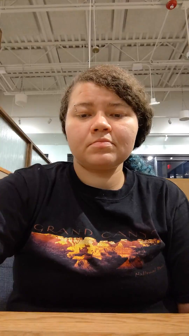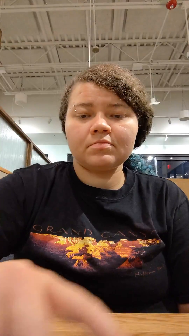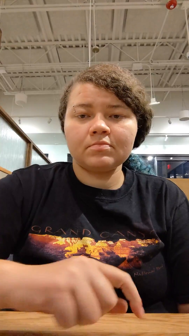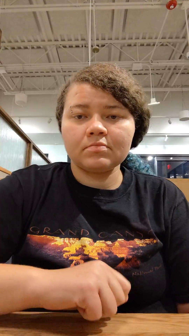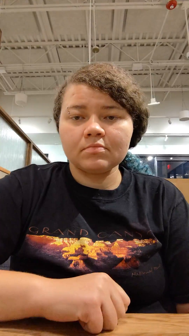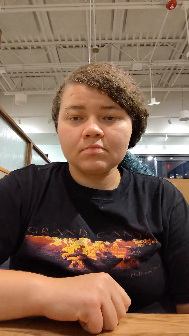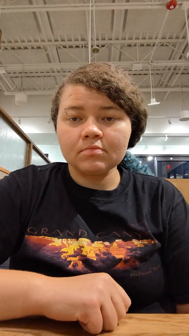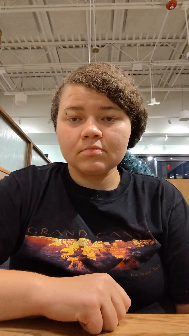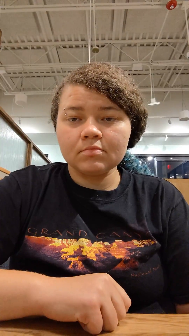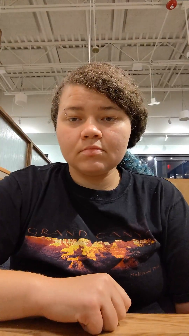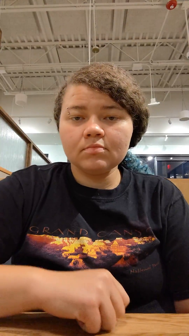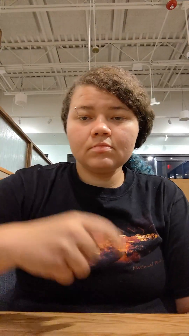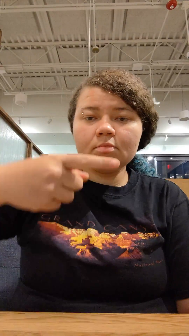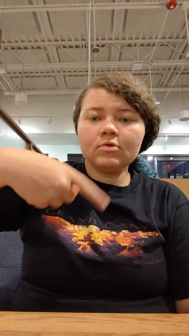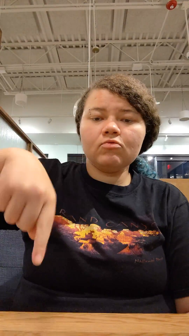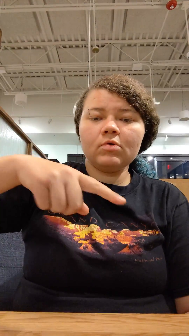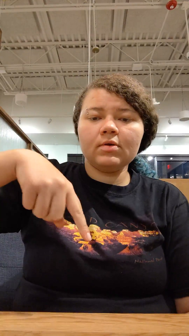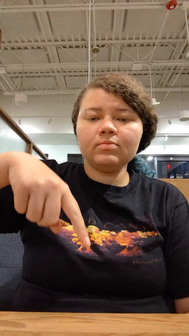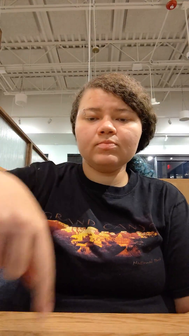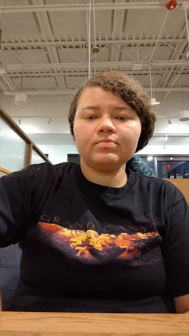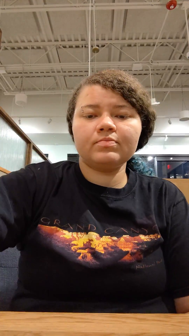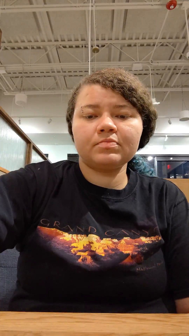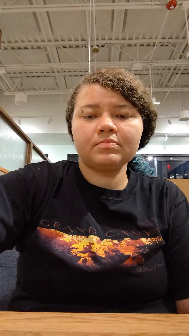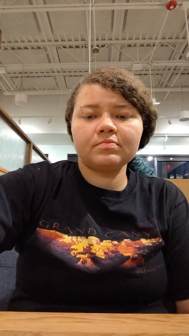around